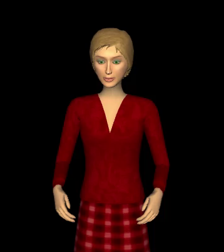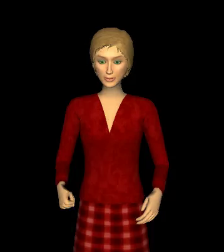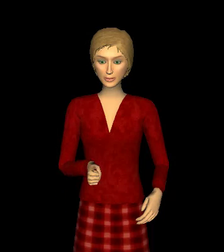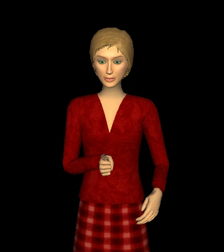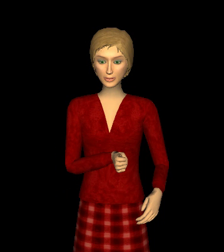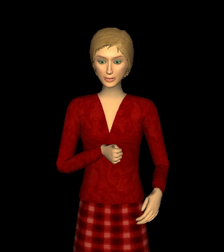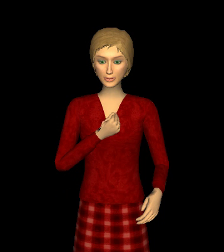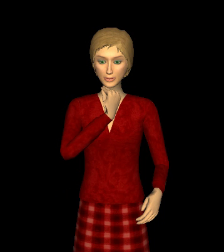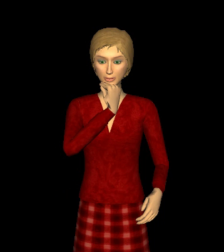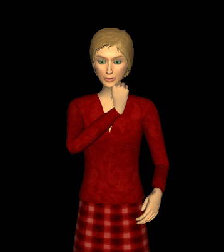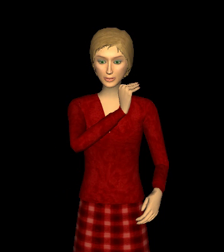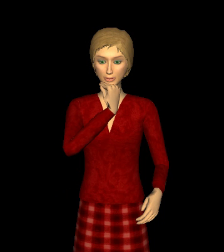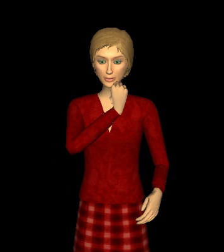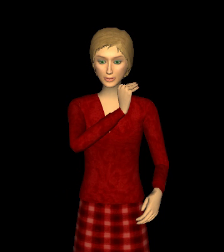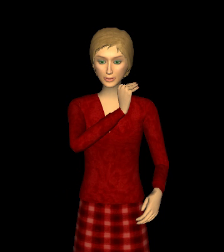ثلاجة